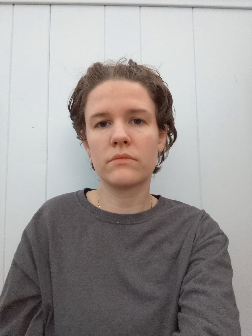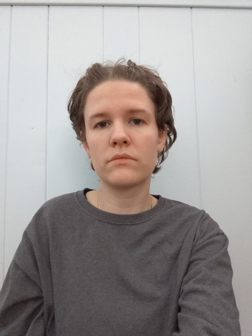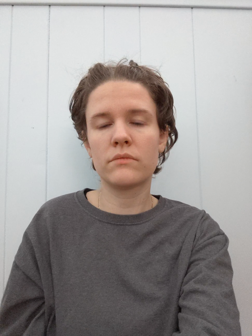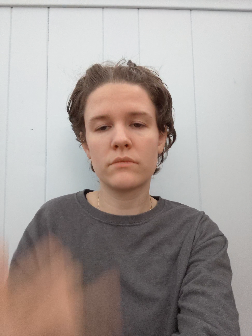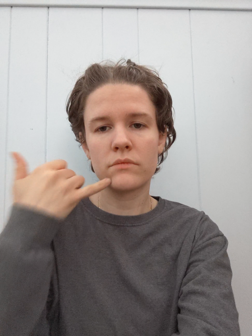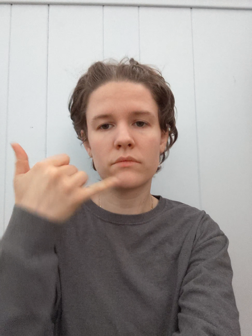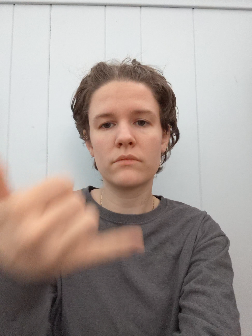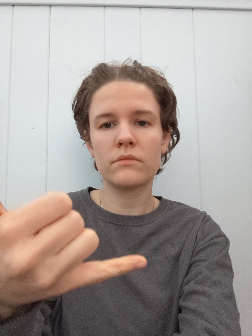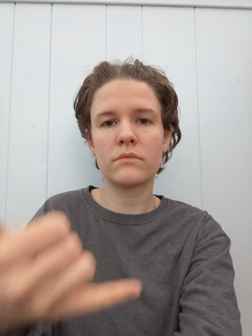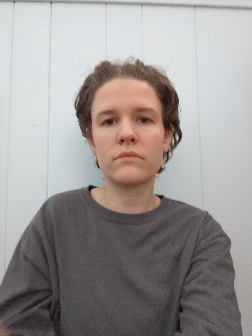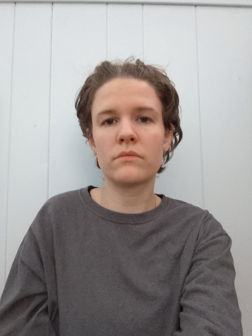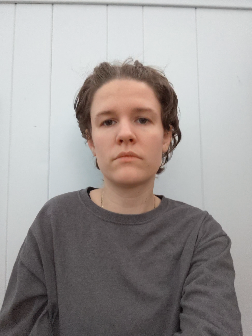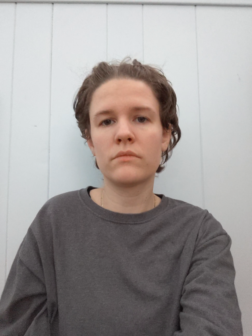call on the phone